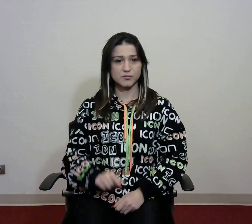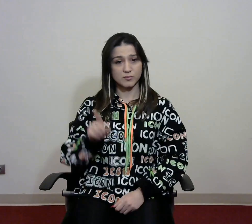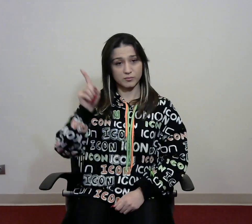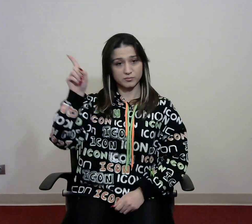O